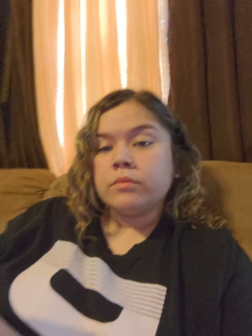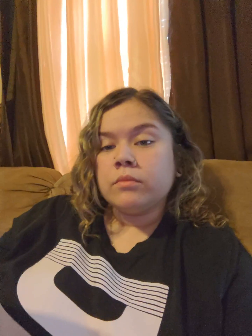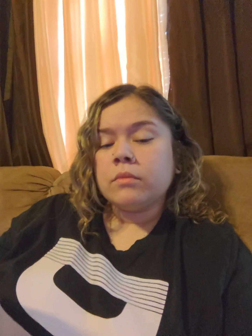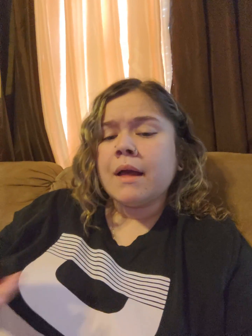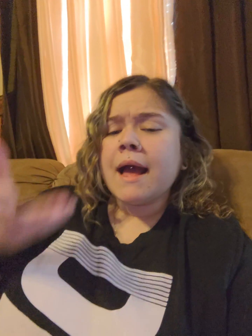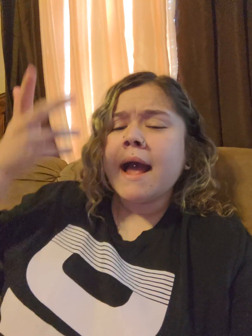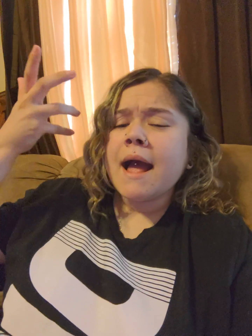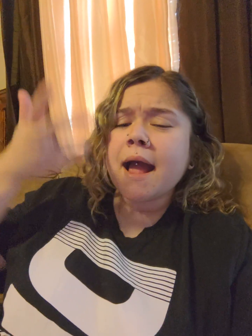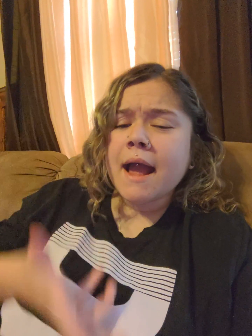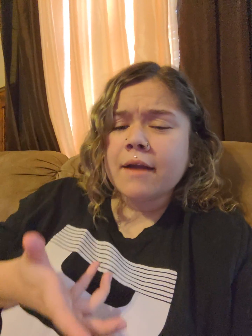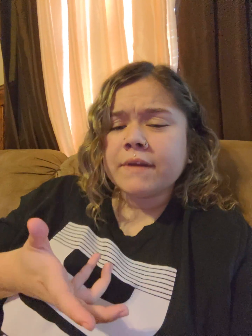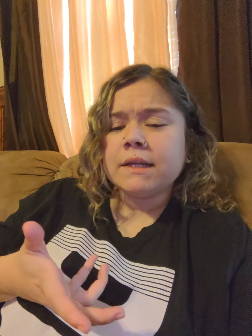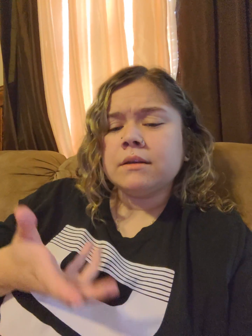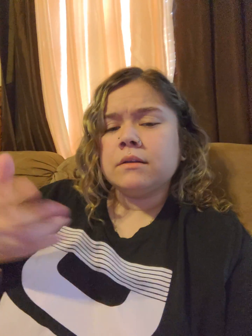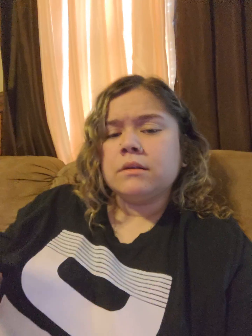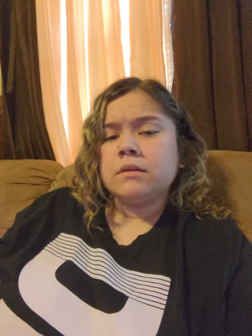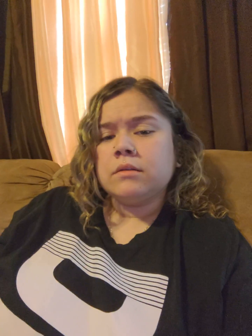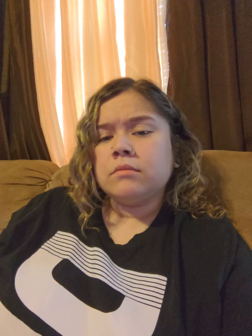heavy